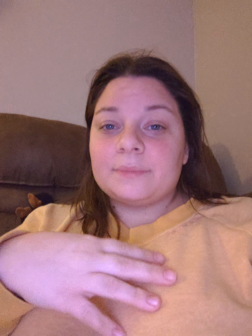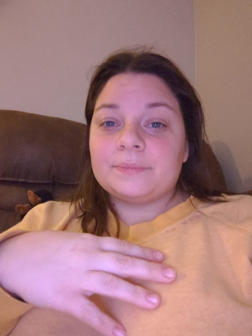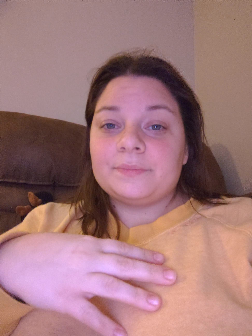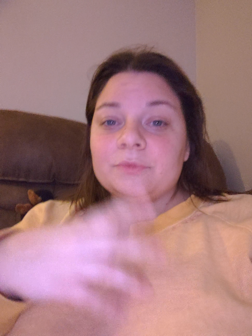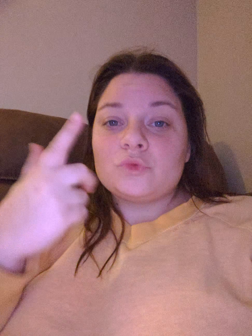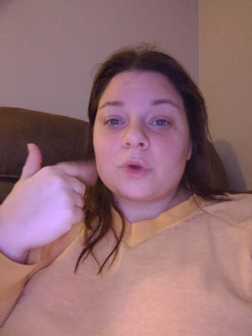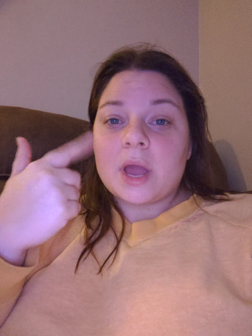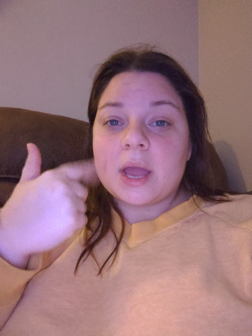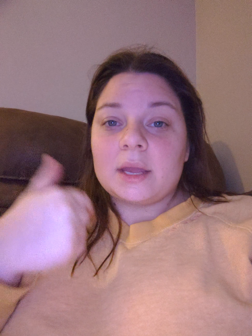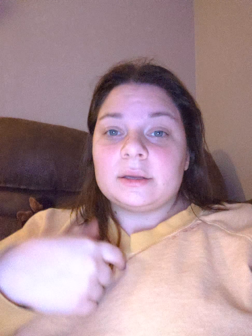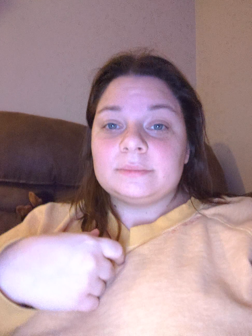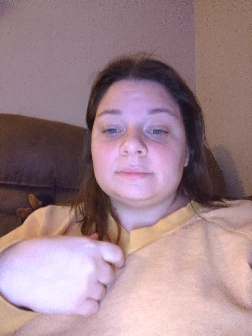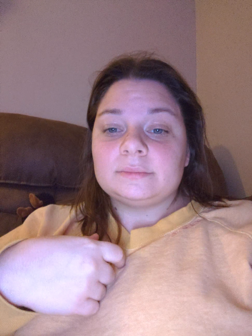cry